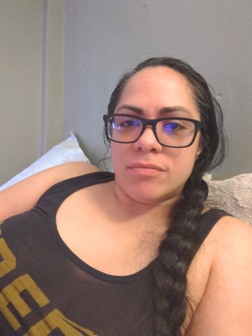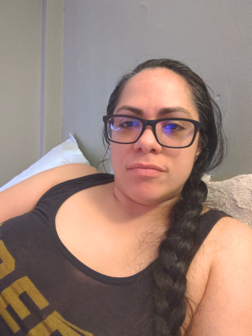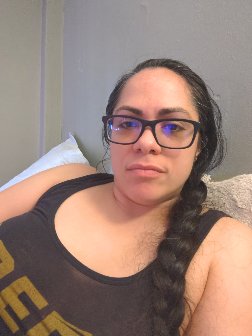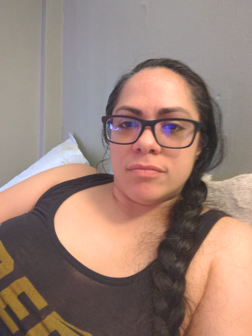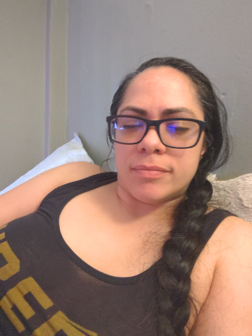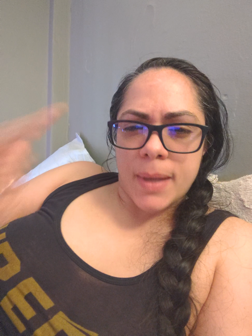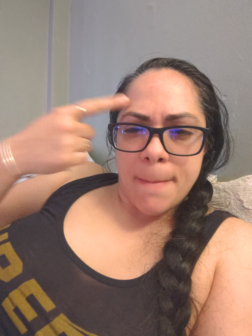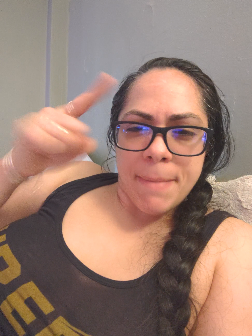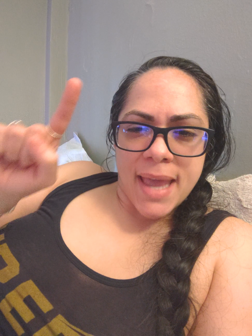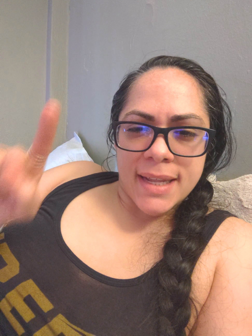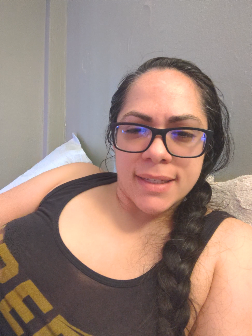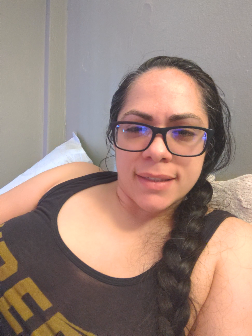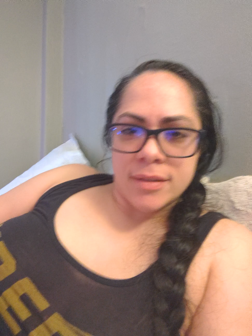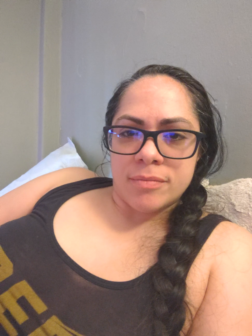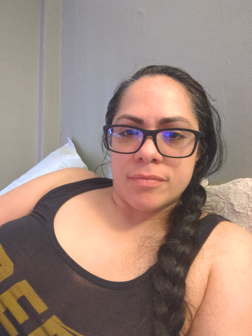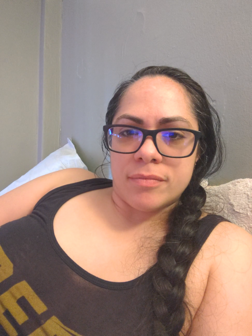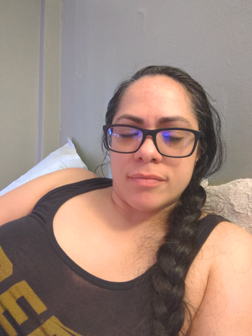penny